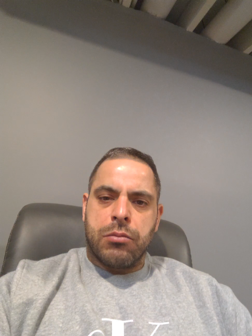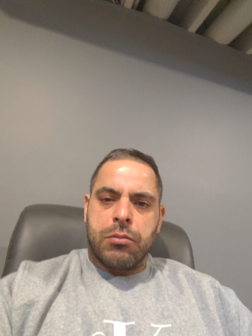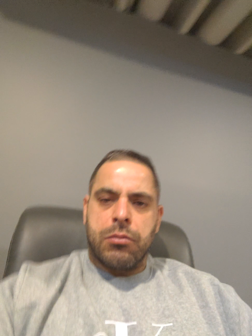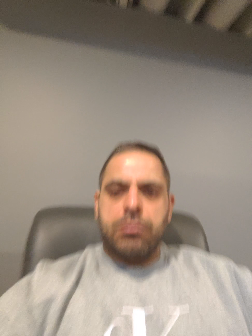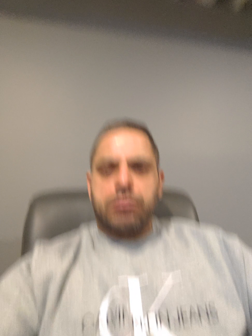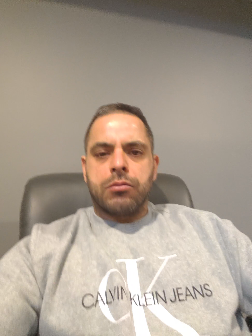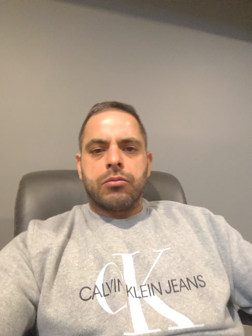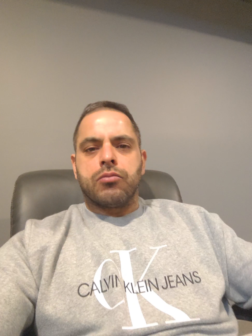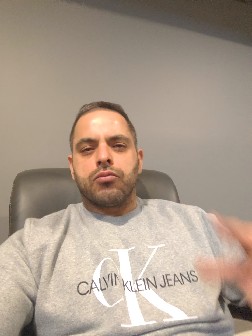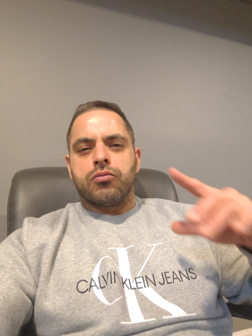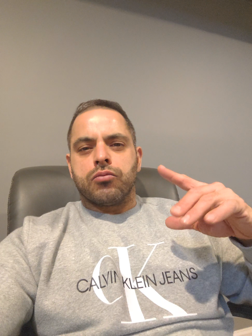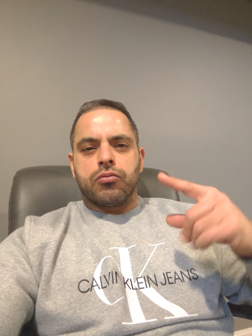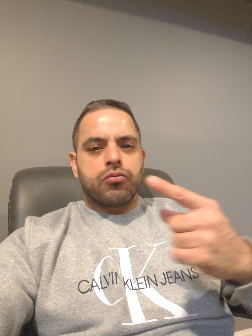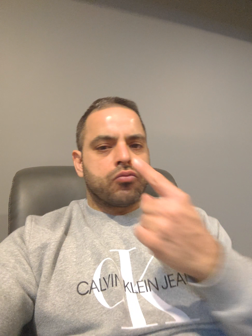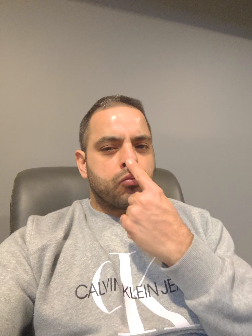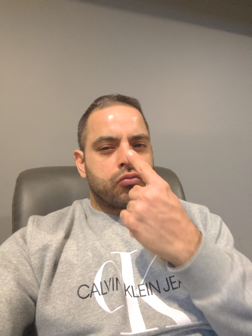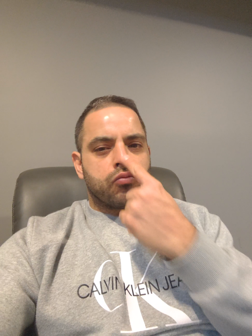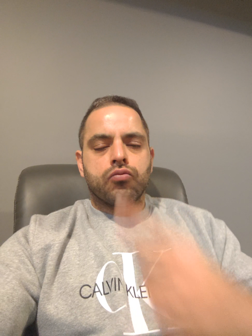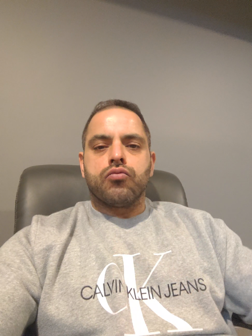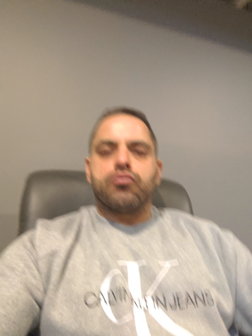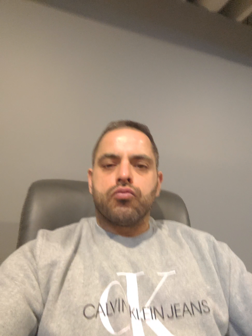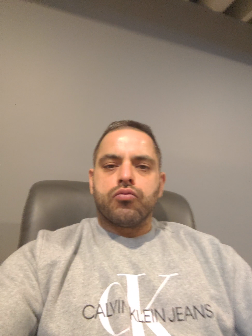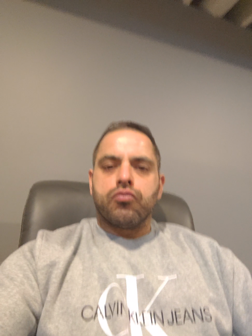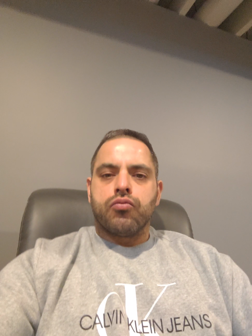nose